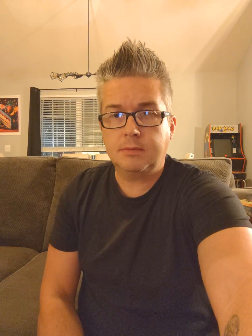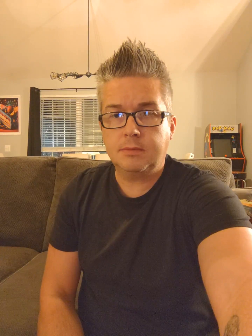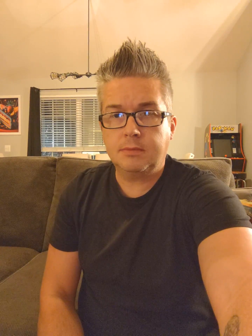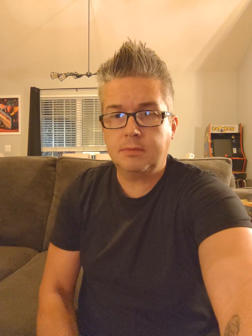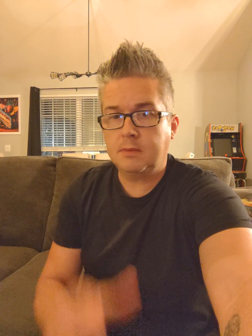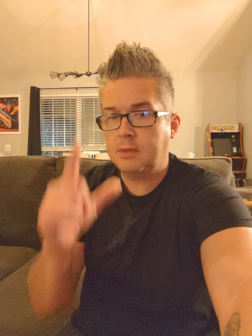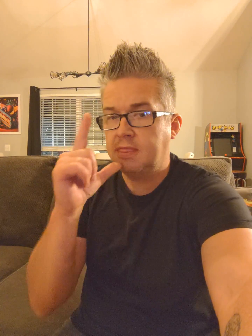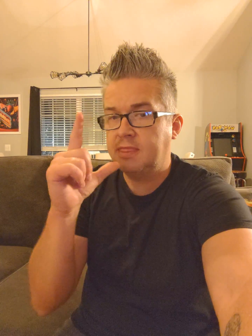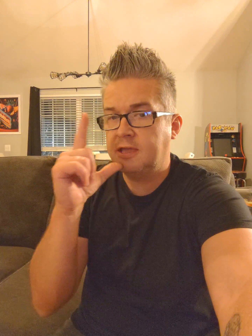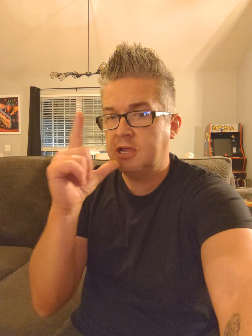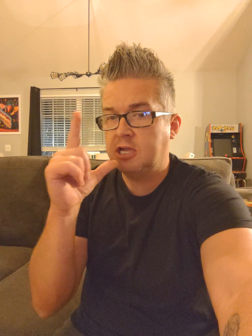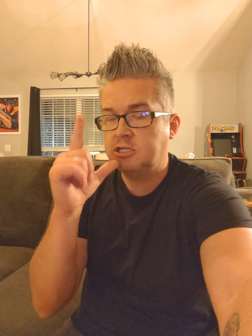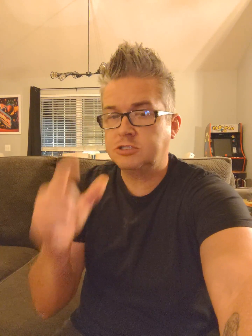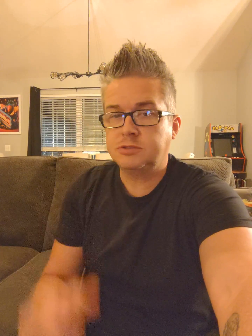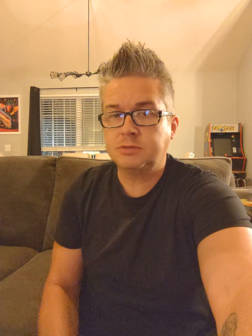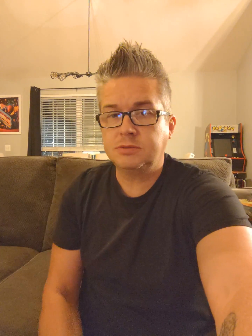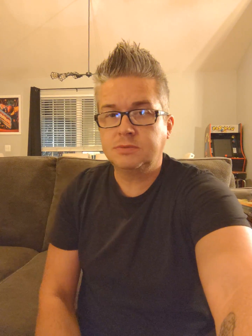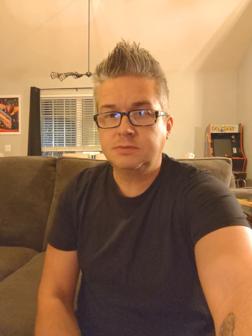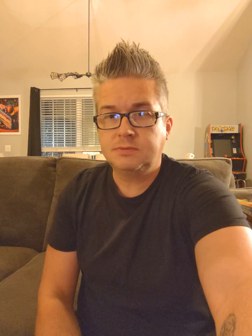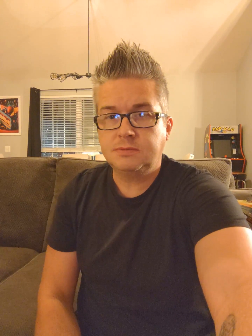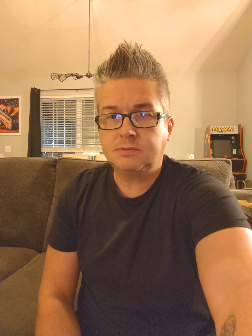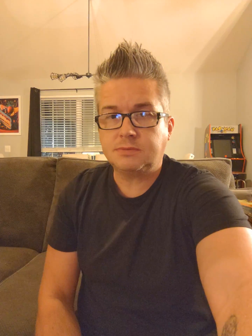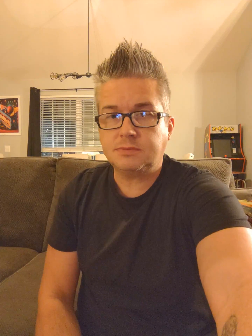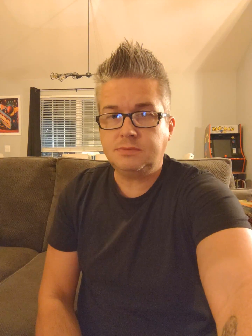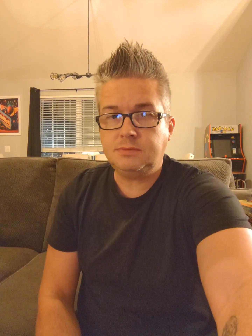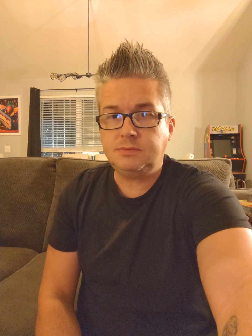lunch